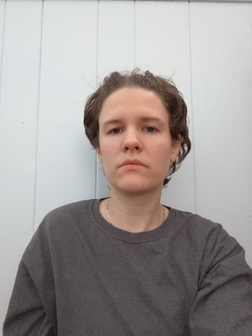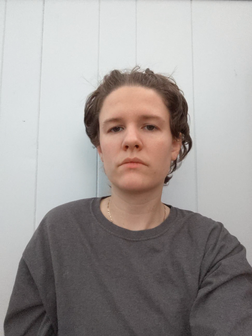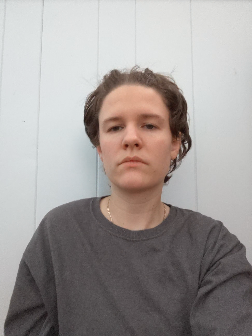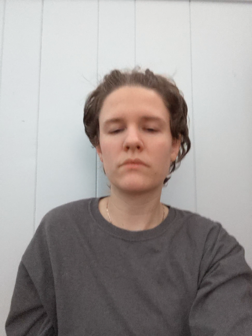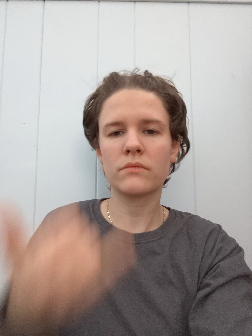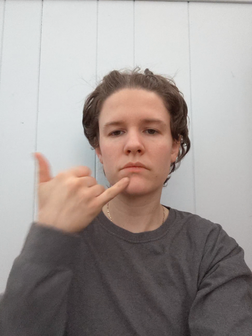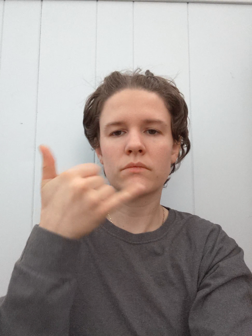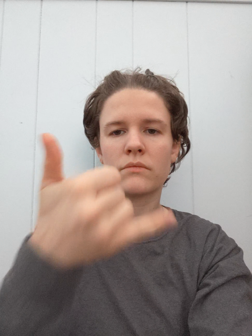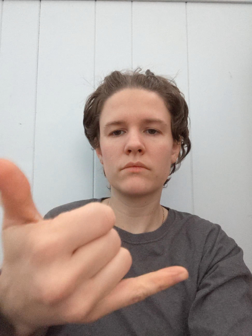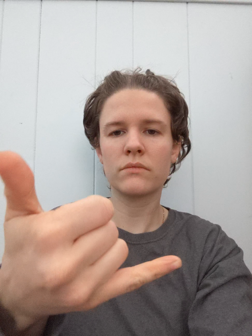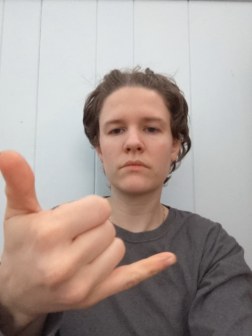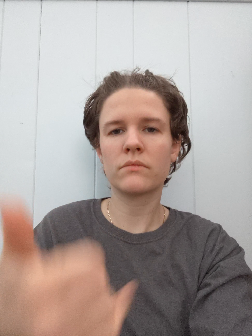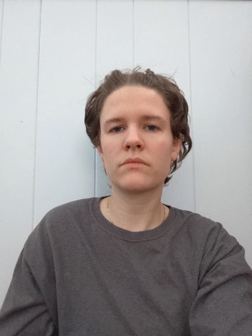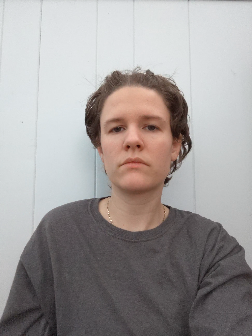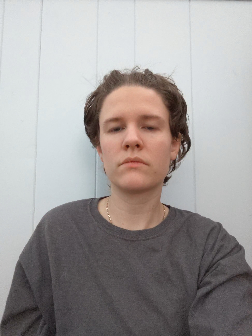call on the phone